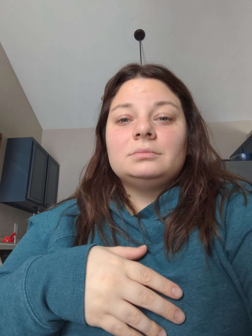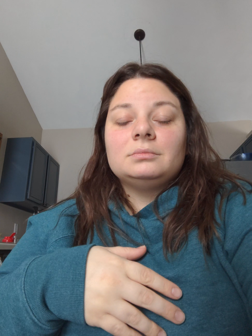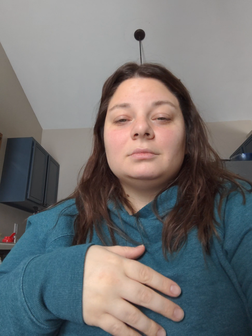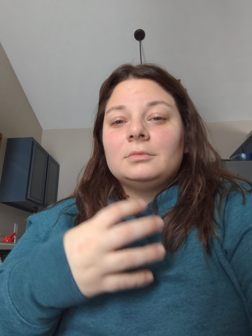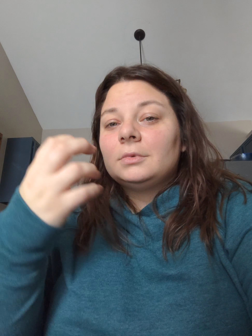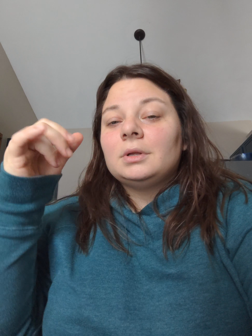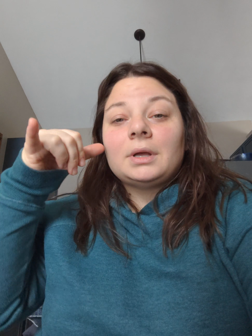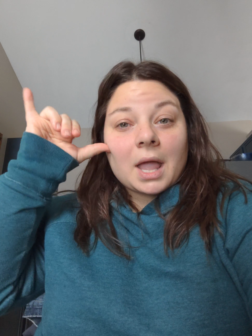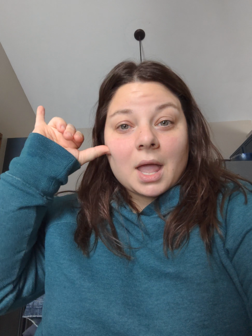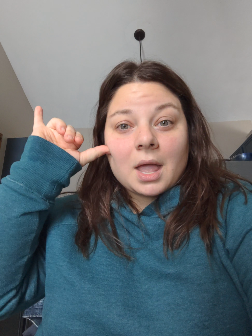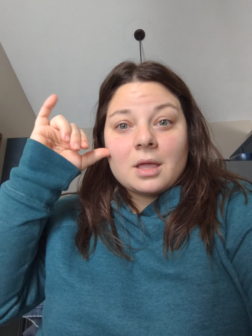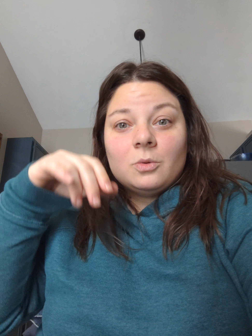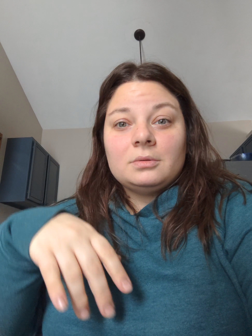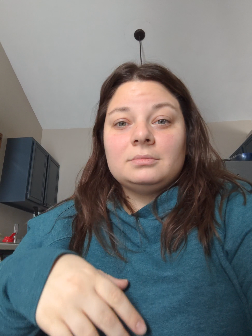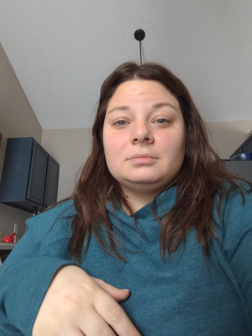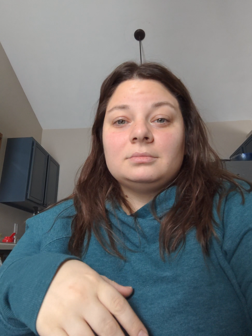cow